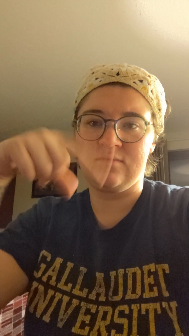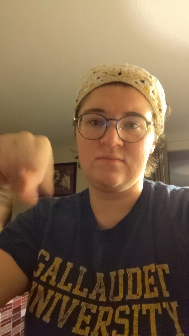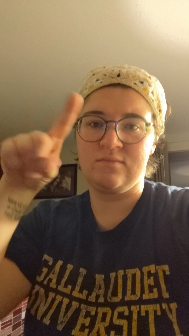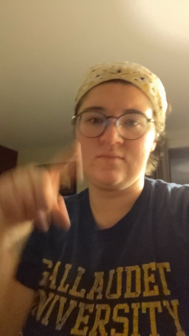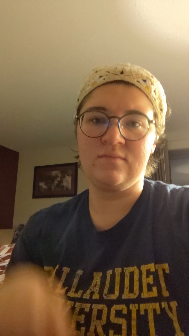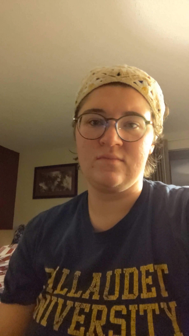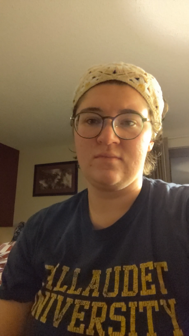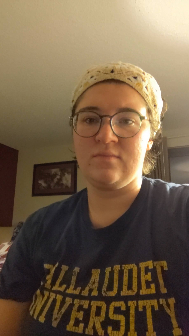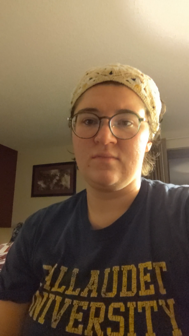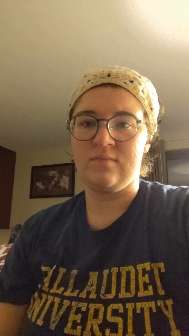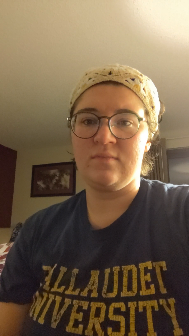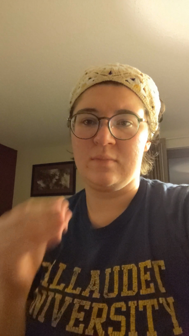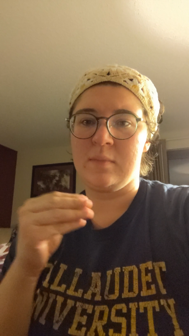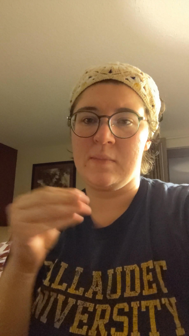more